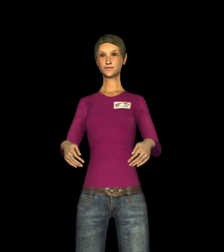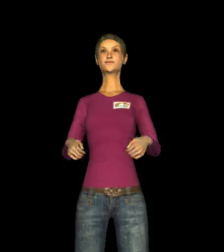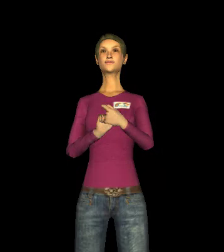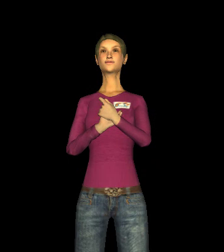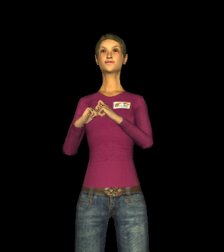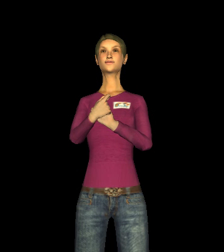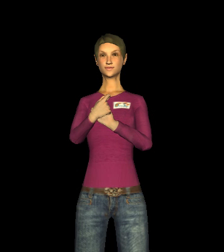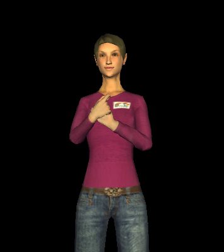يغير